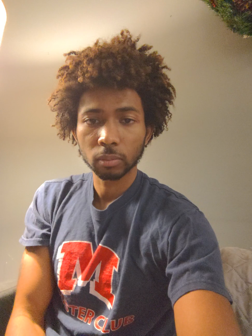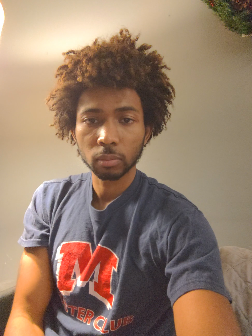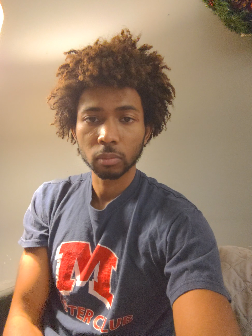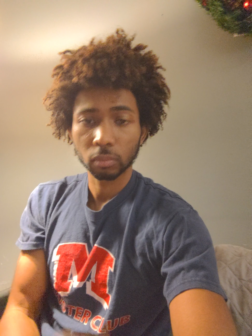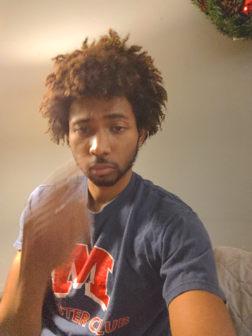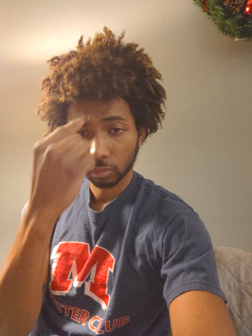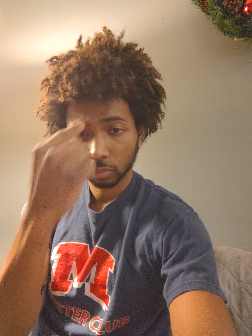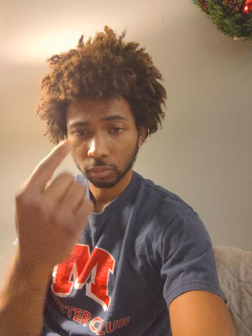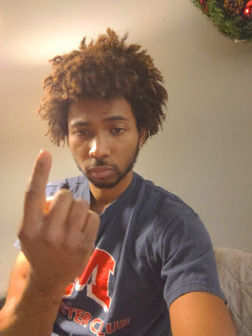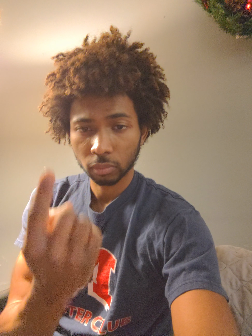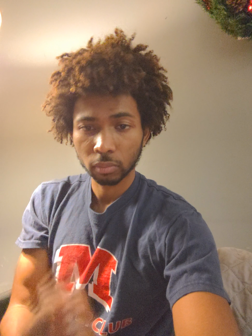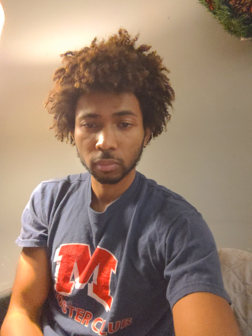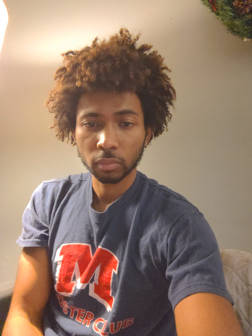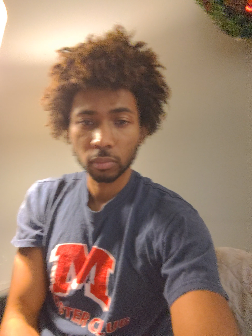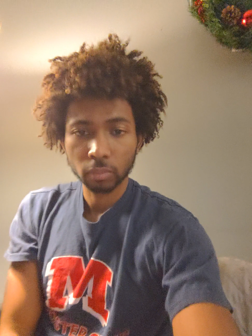penny